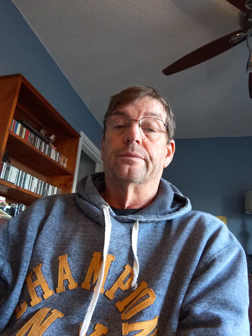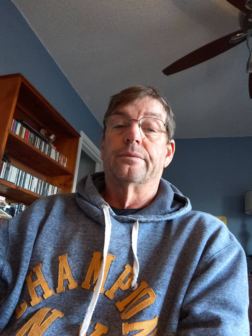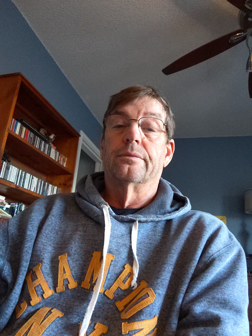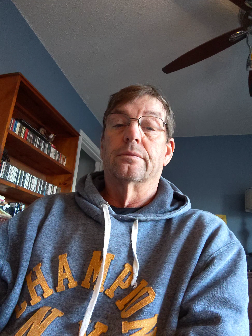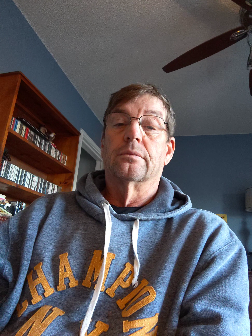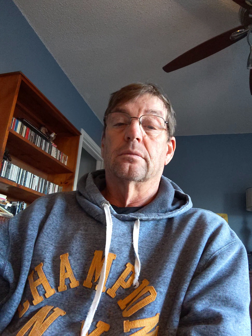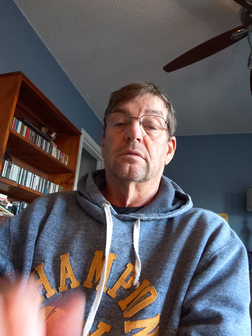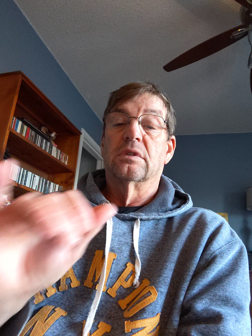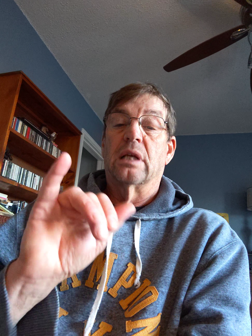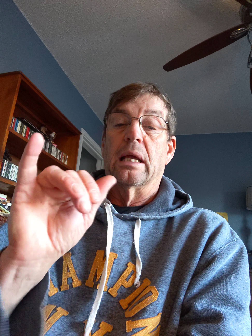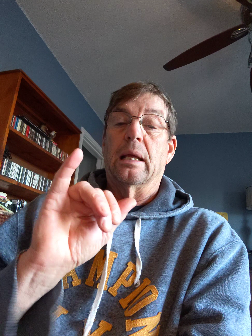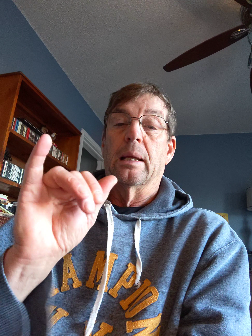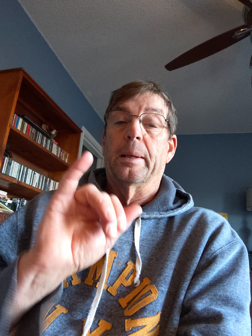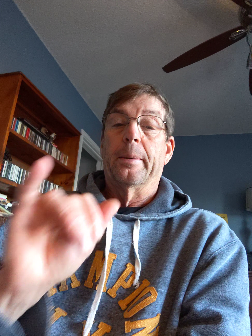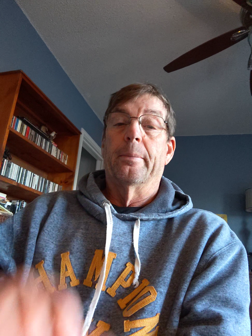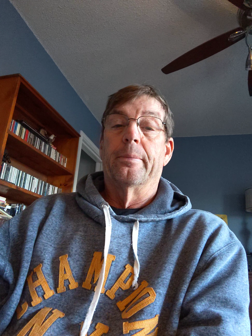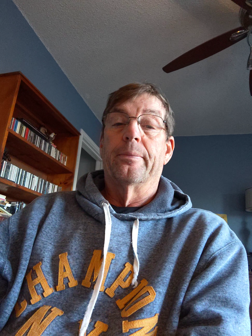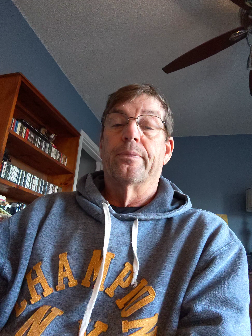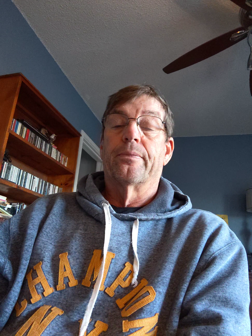same